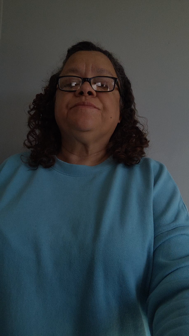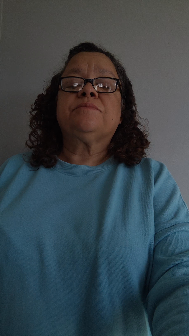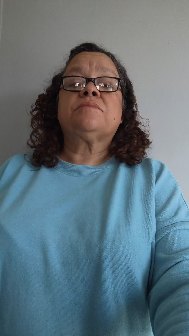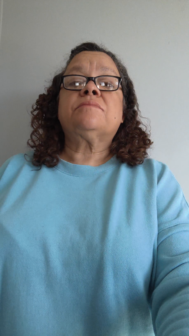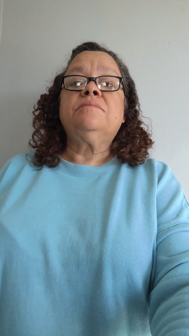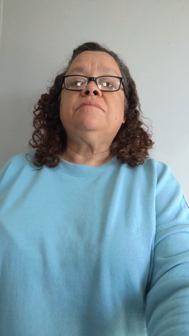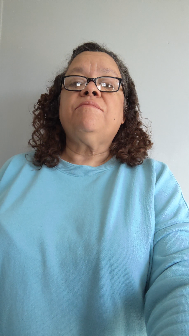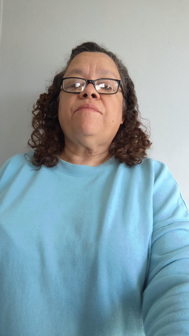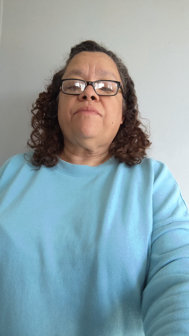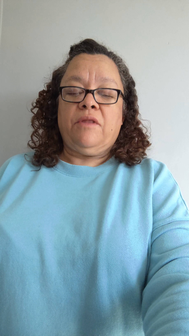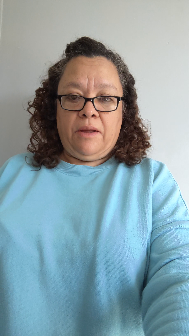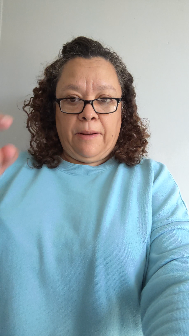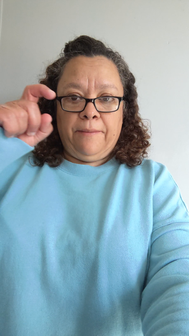must